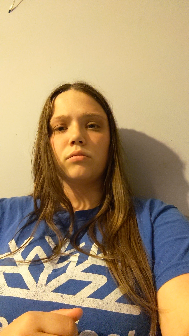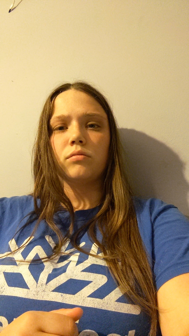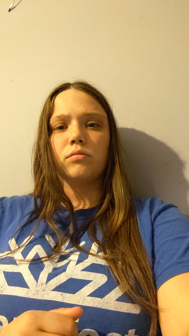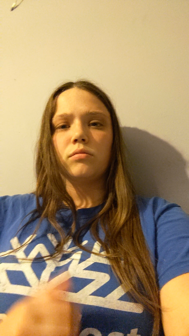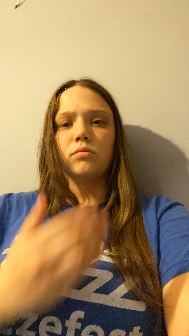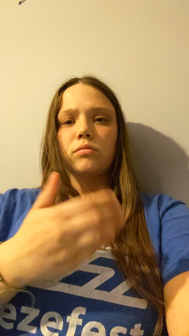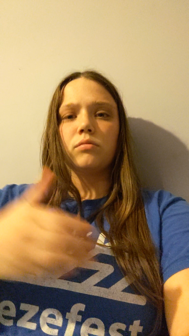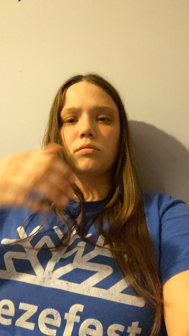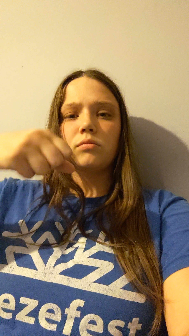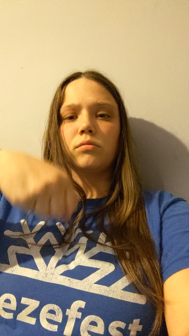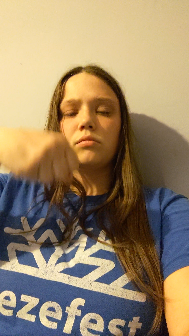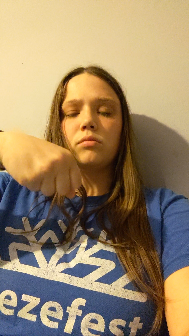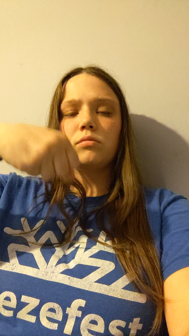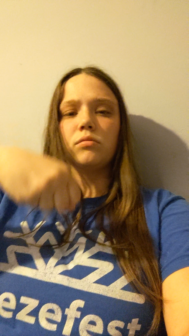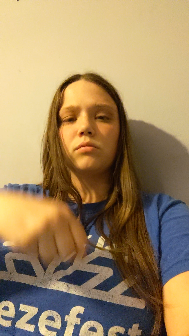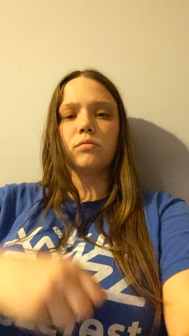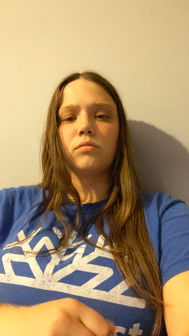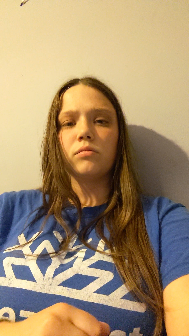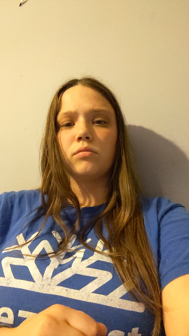bucket